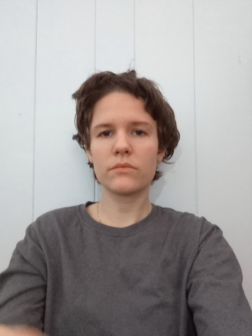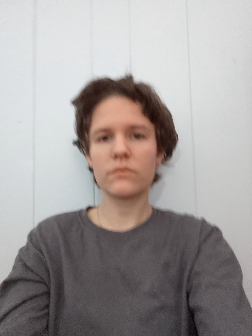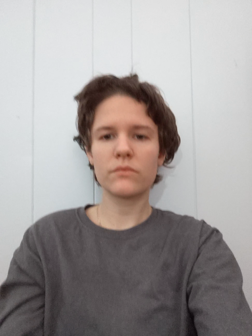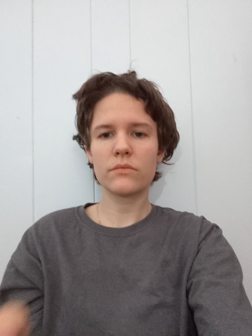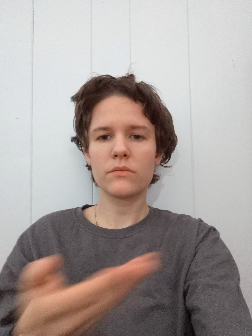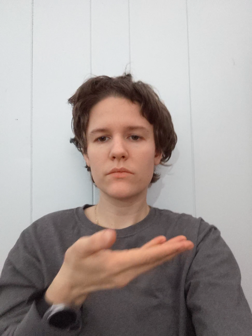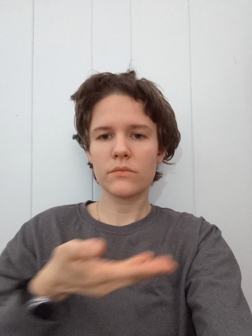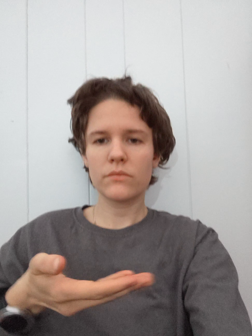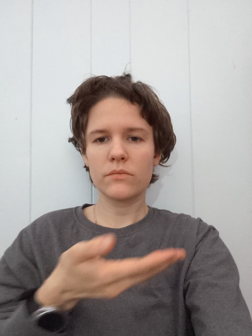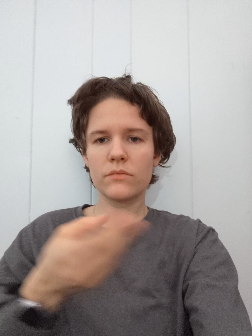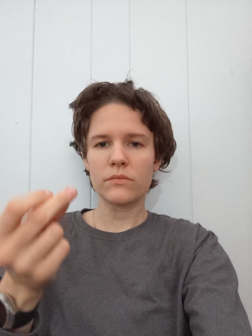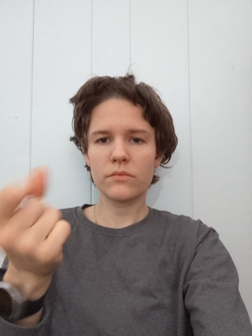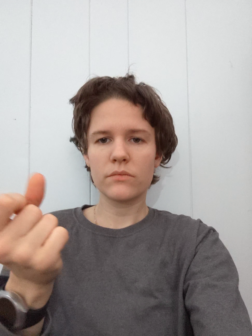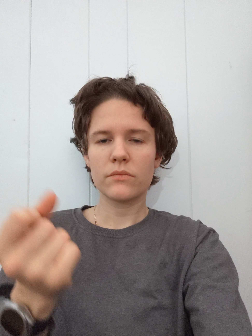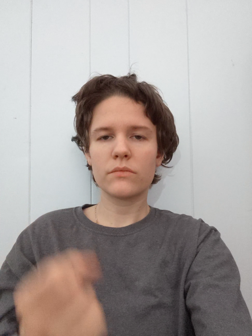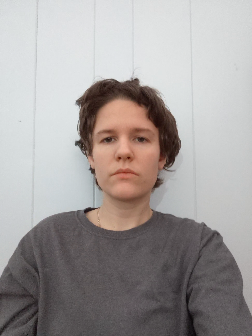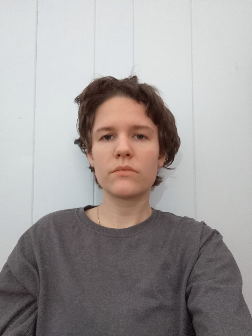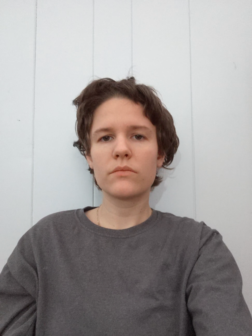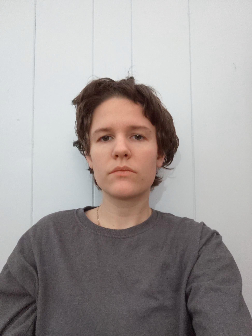puppy